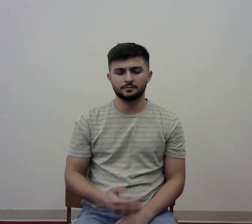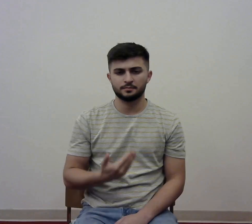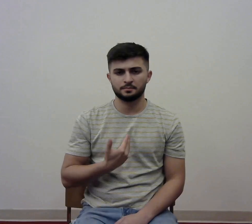mən